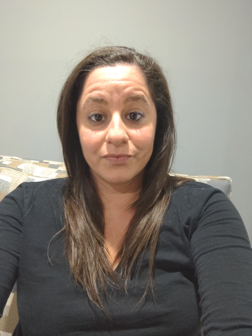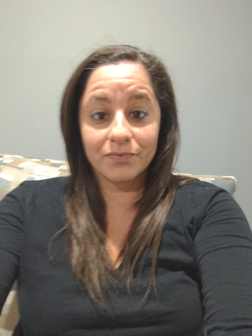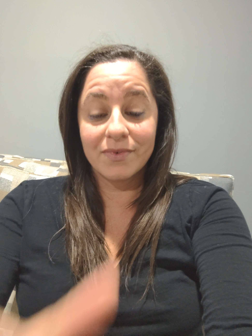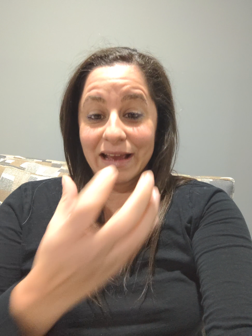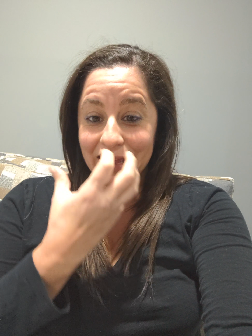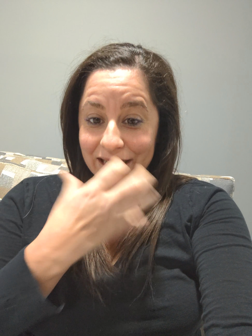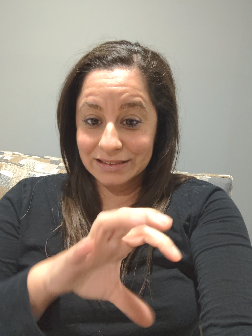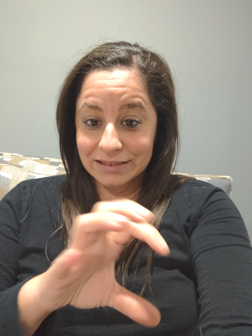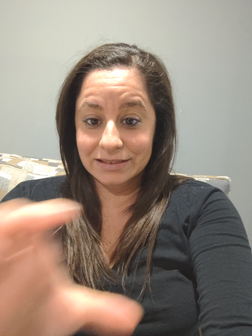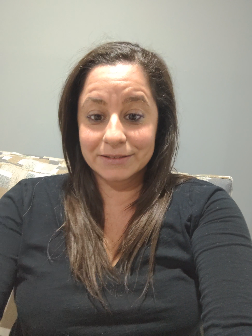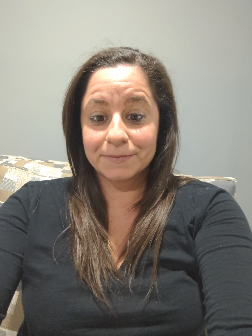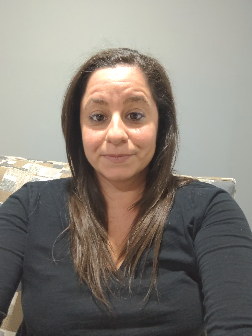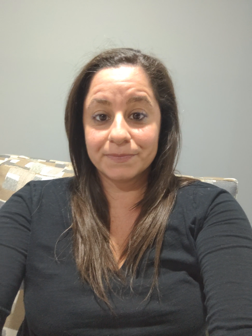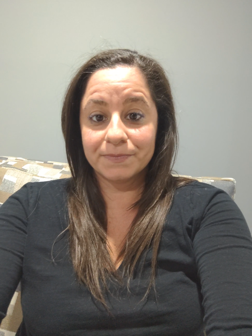hot